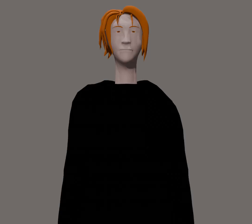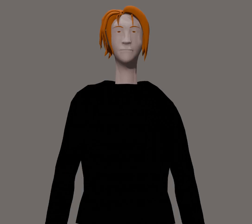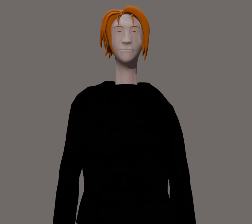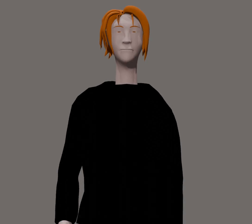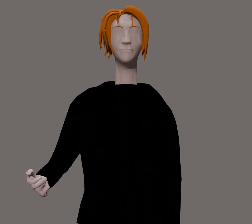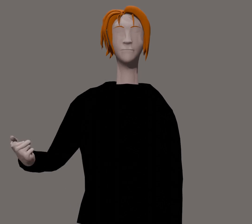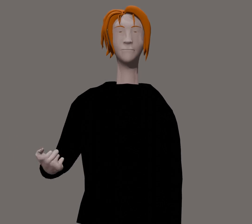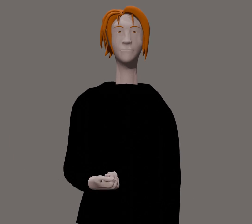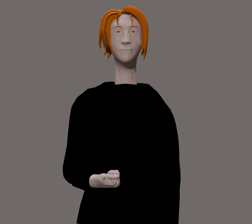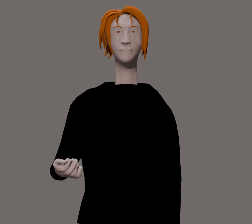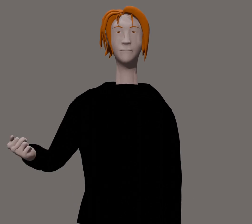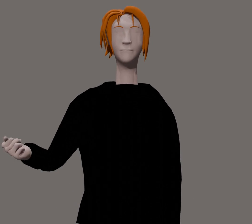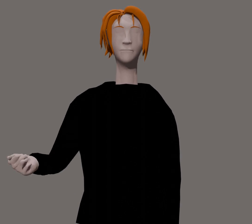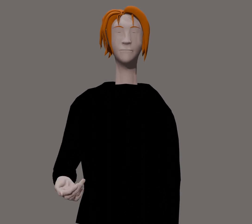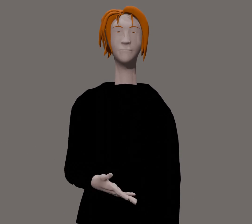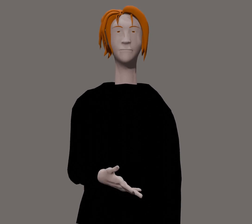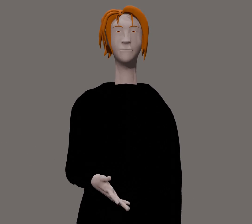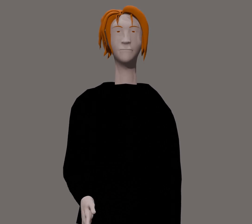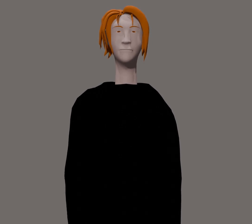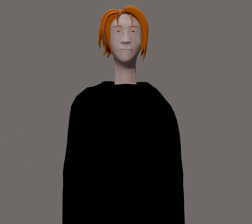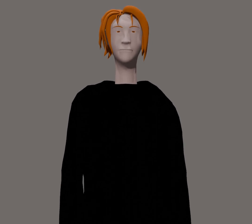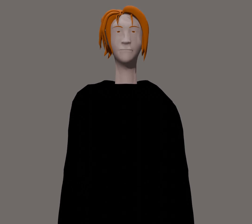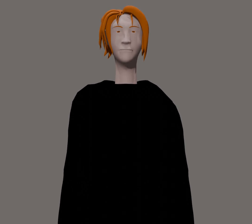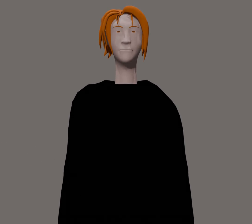Casino